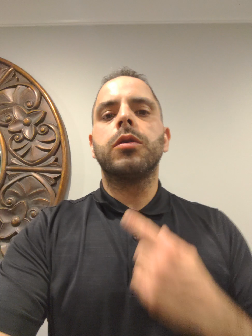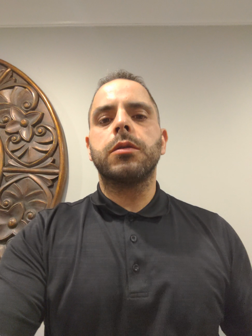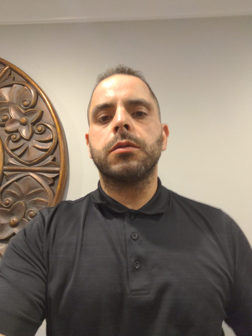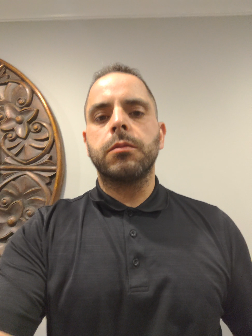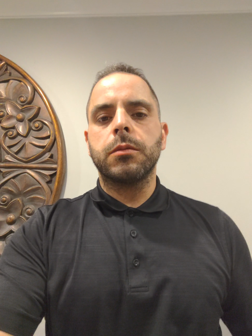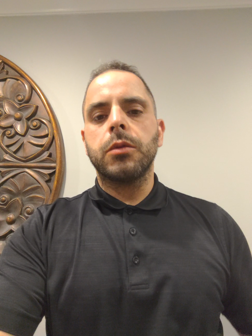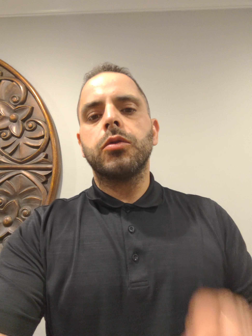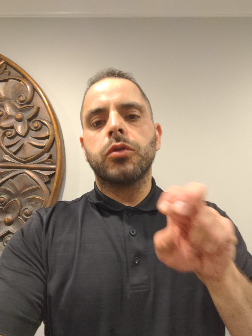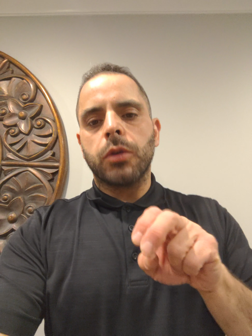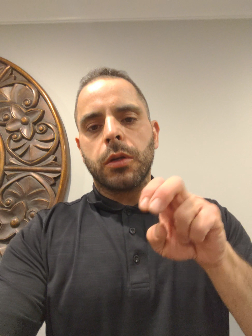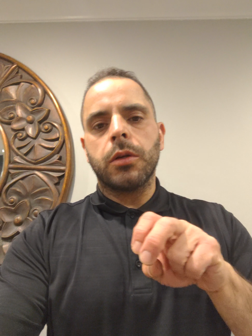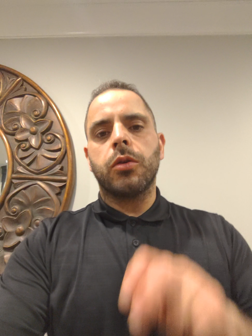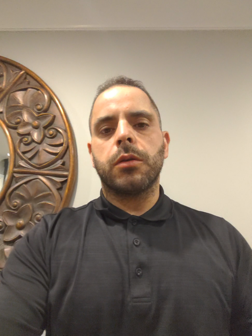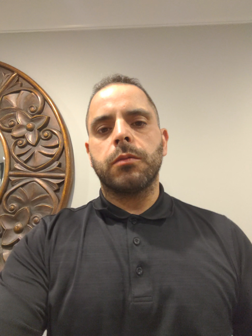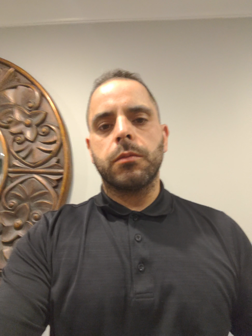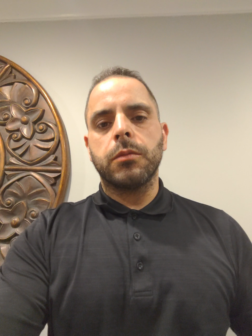chair